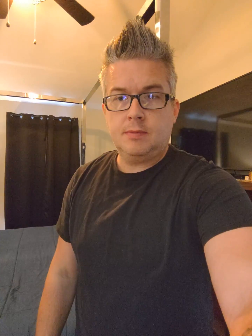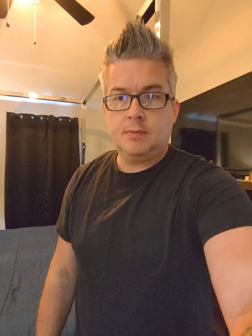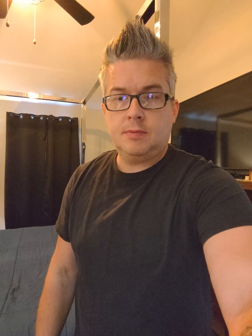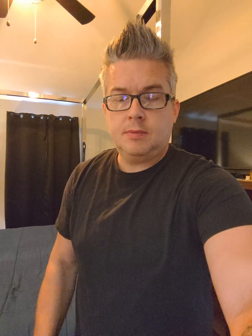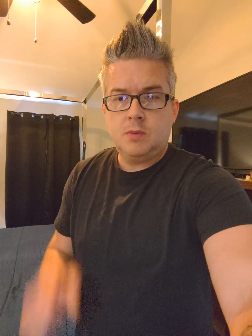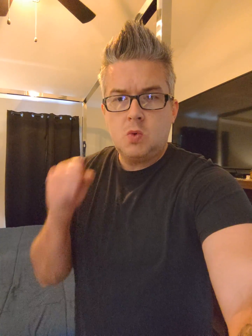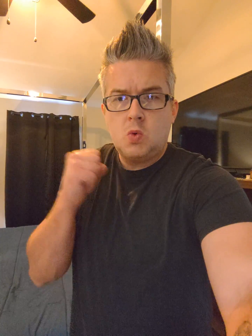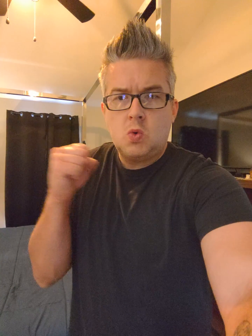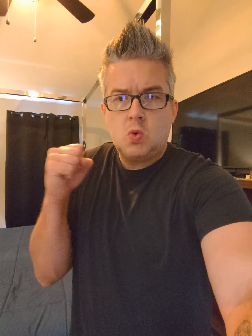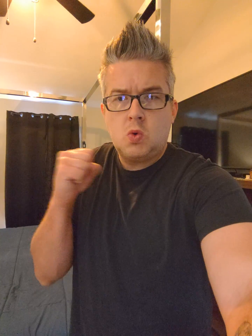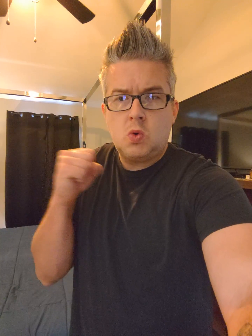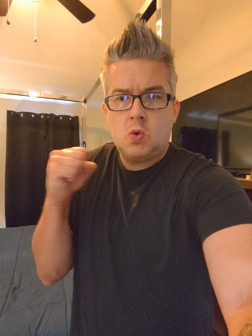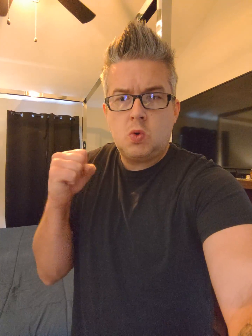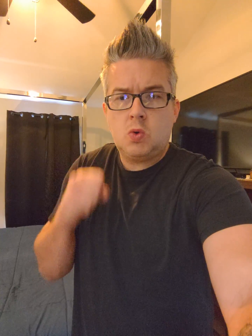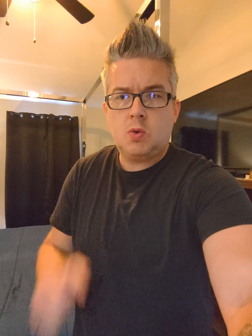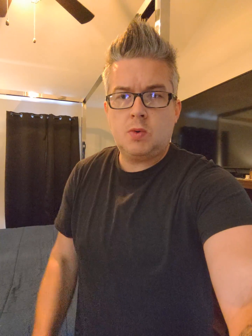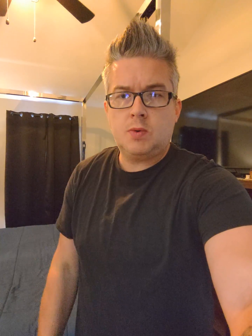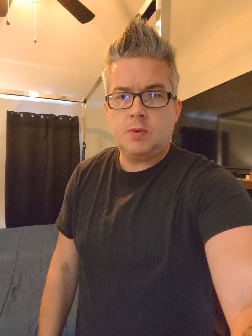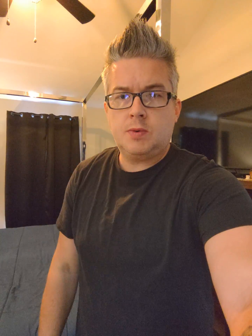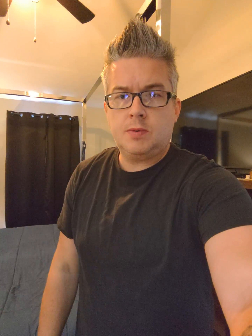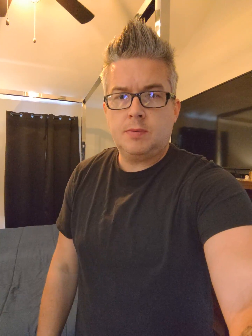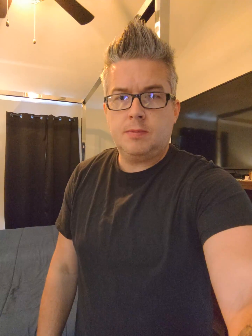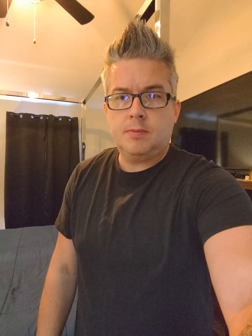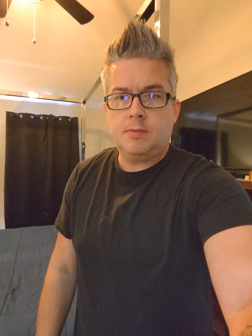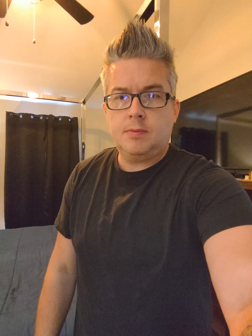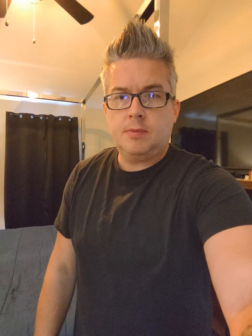cold